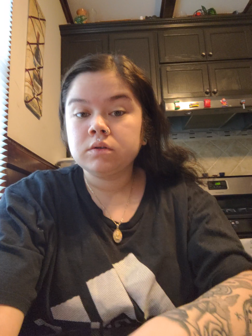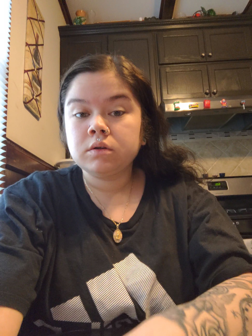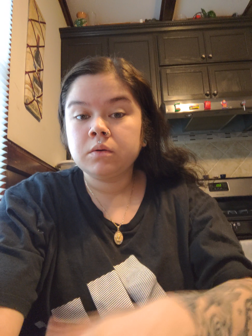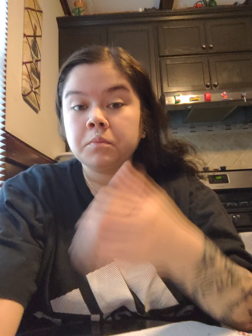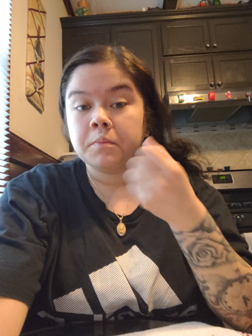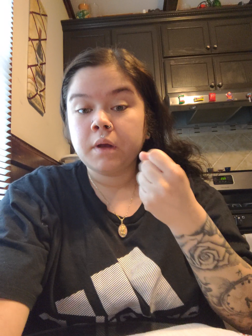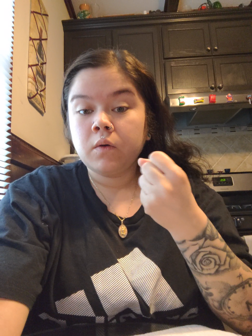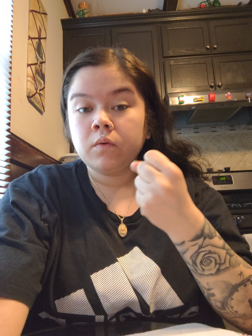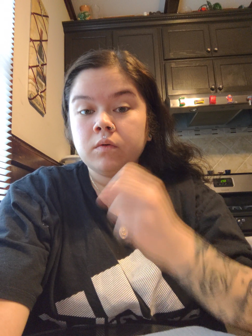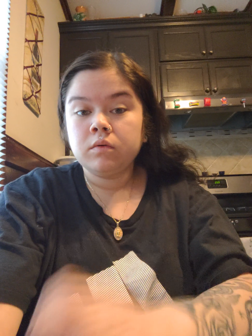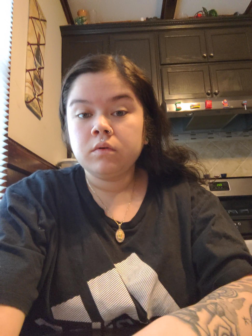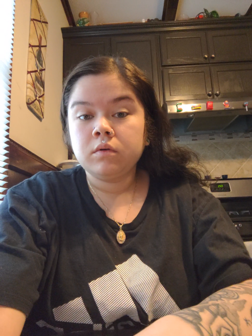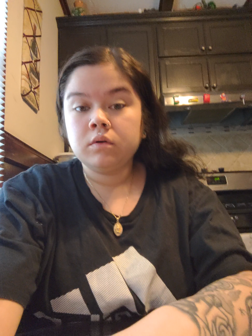milk